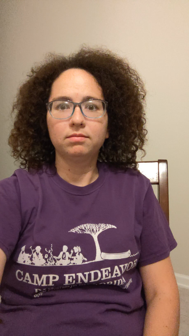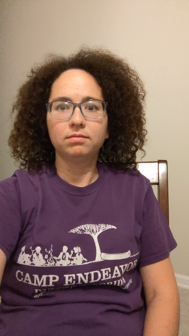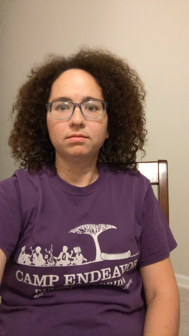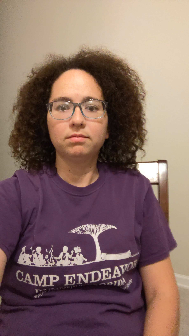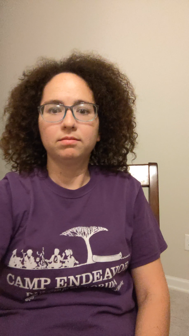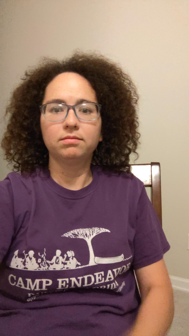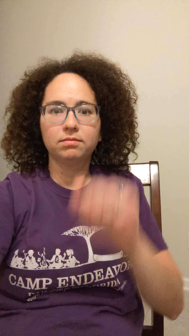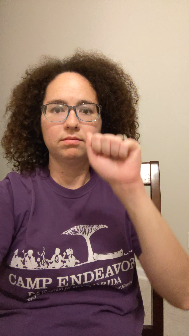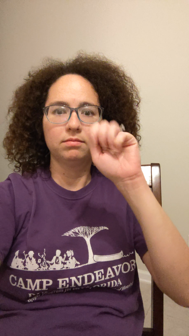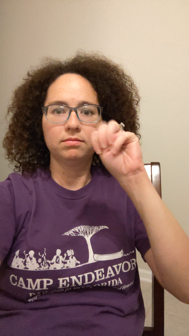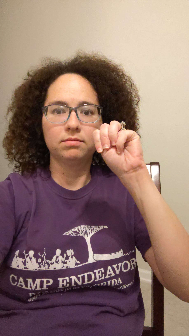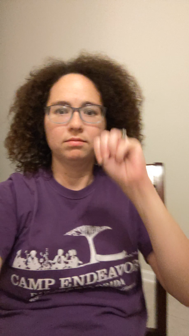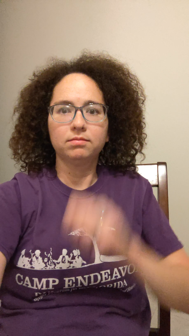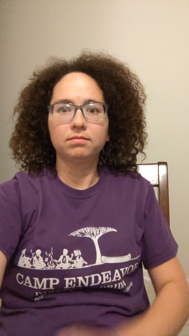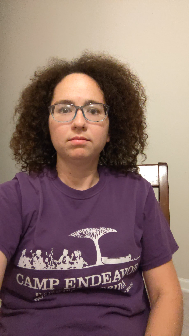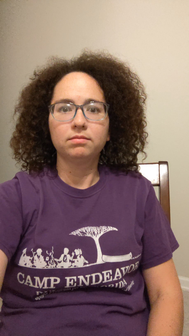am